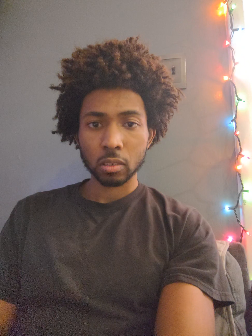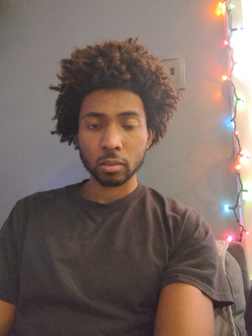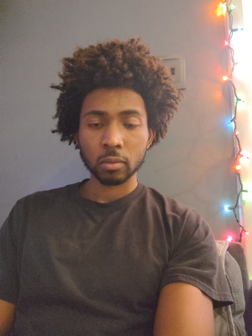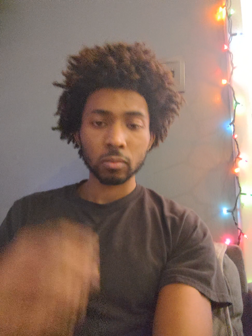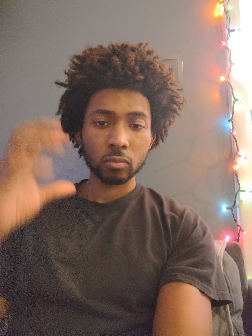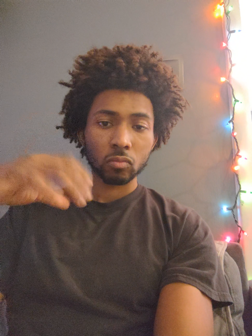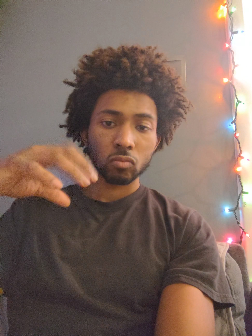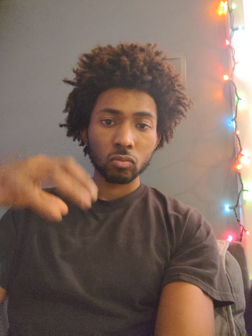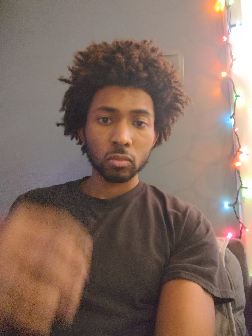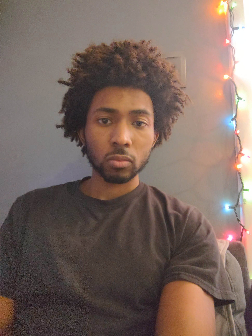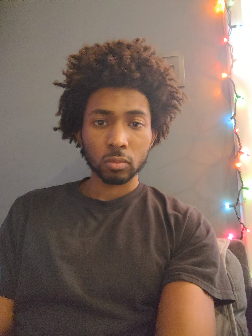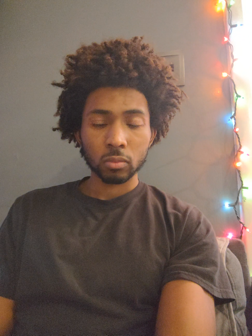rain